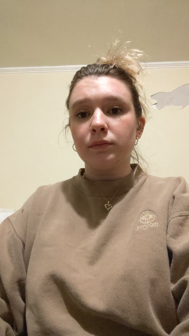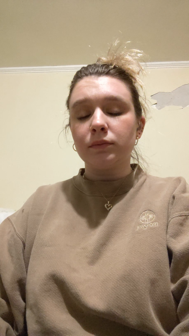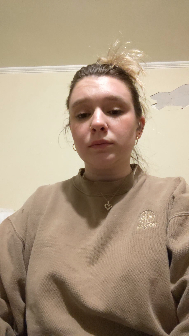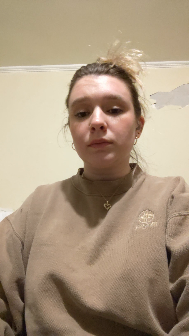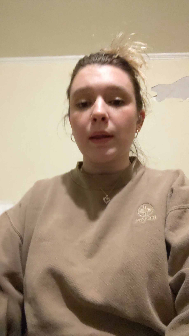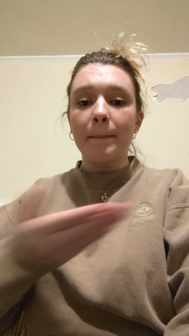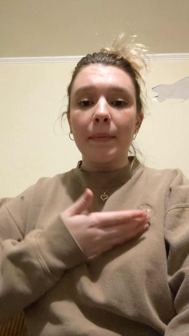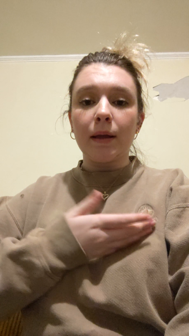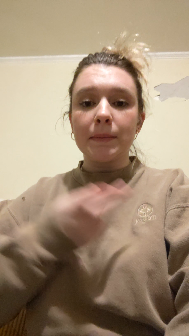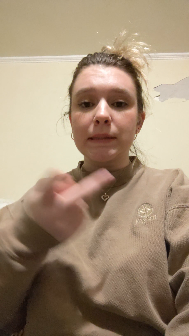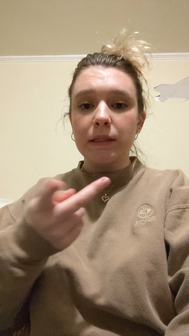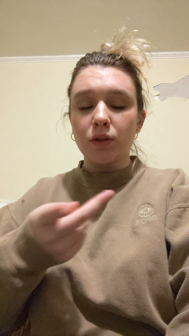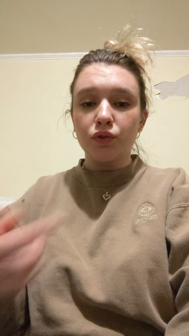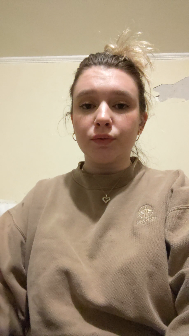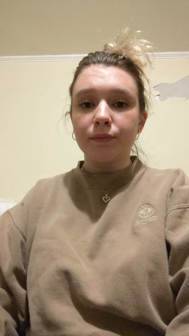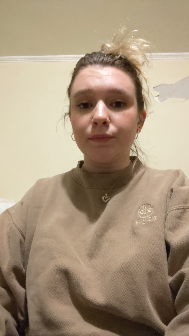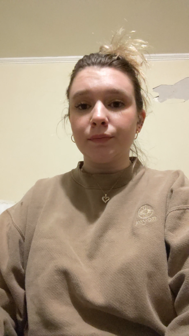babysitter